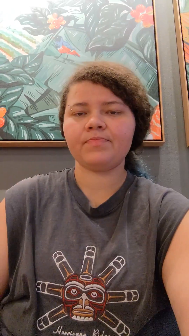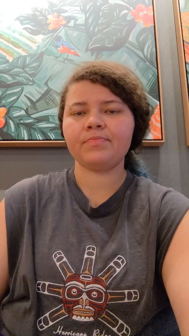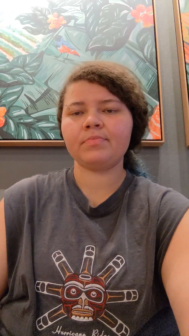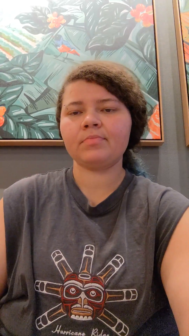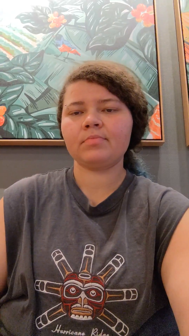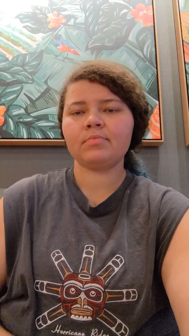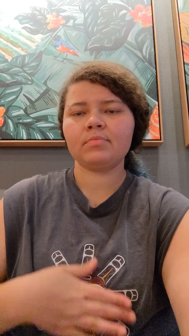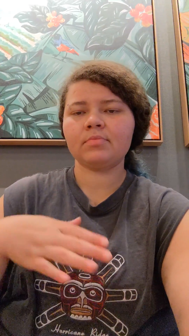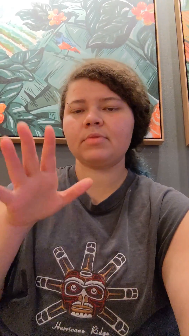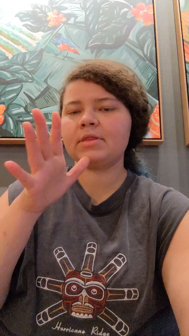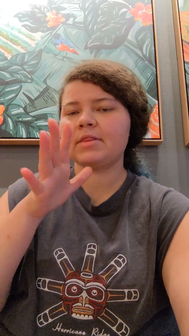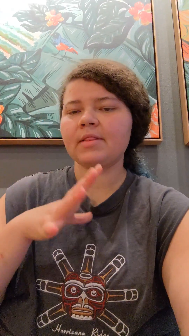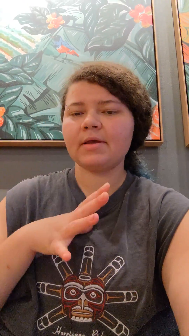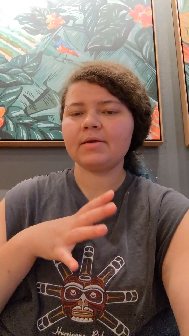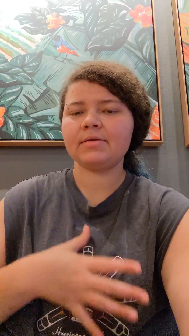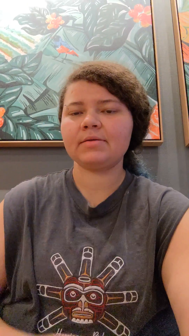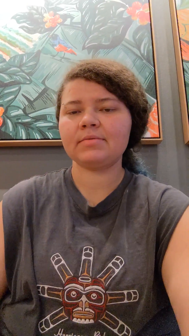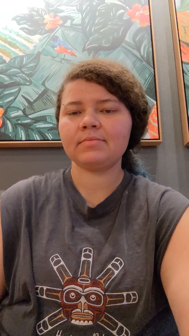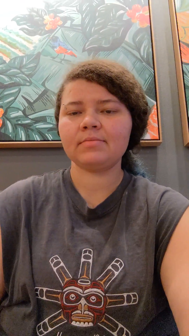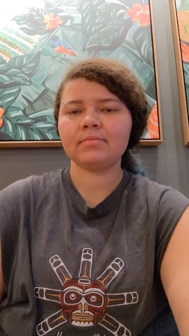lady